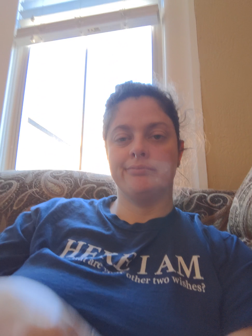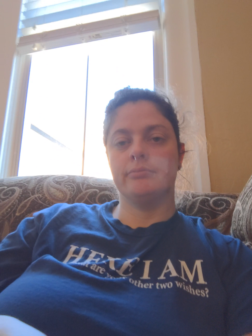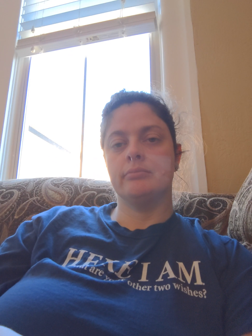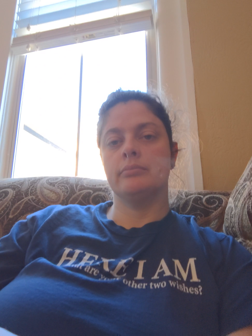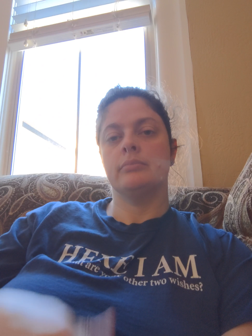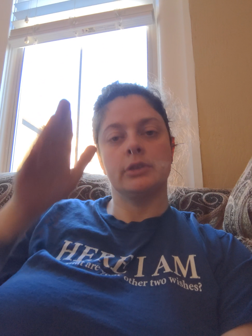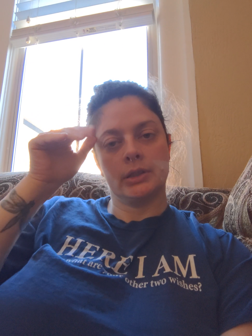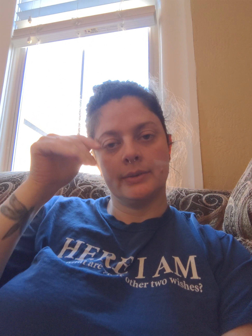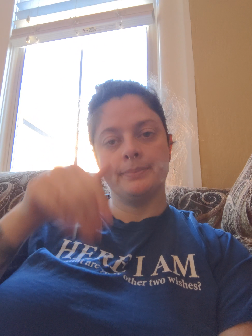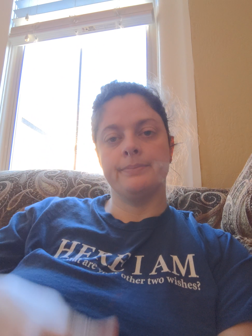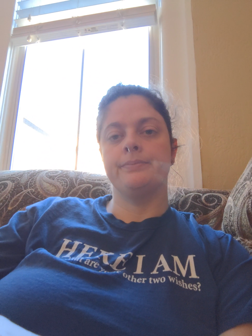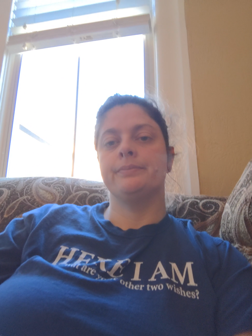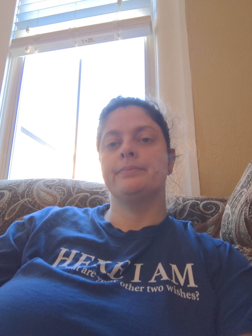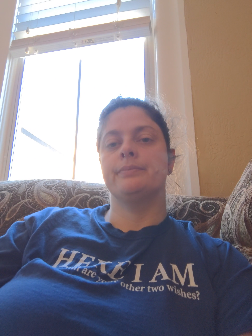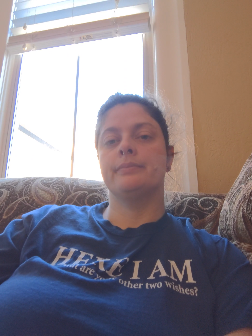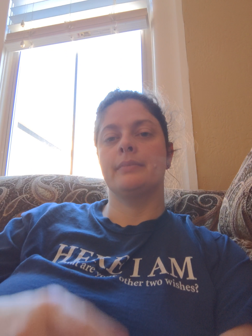donkey